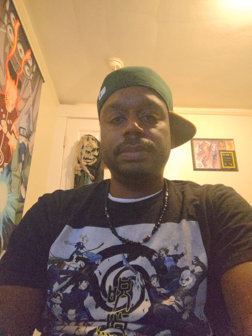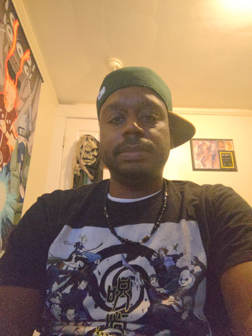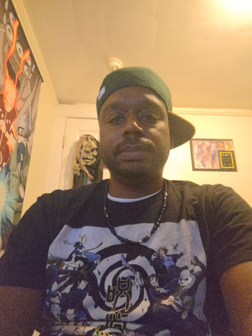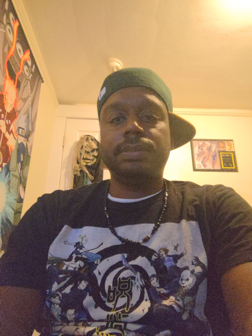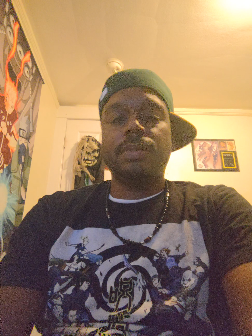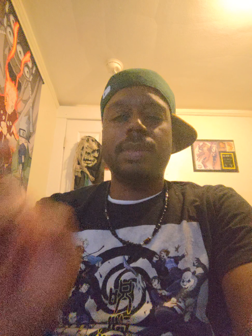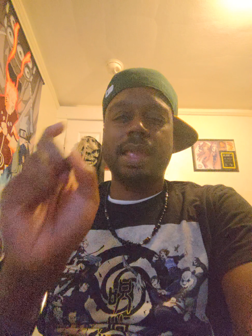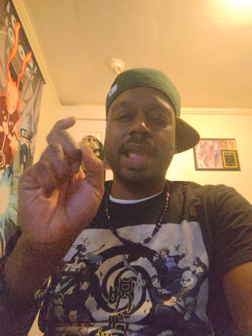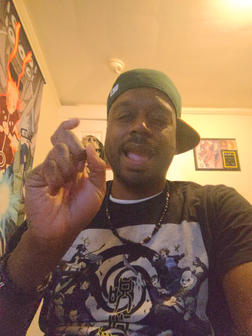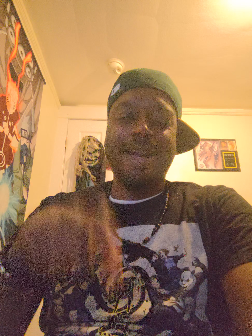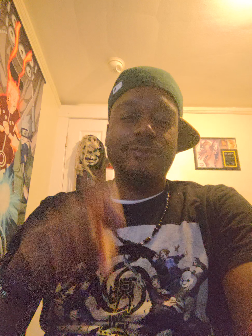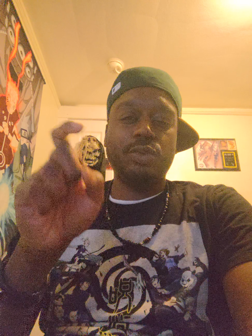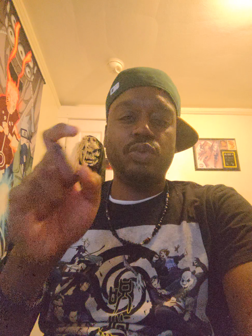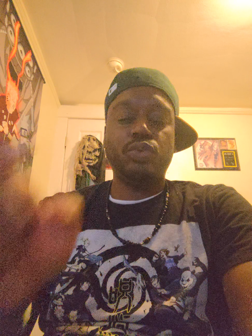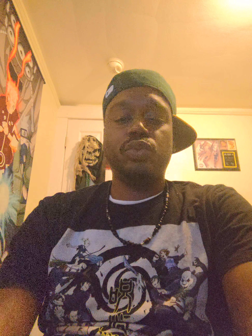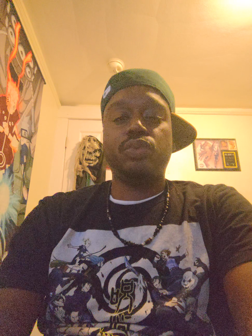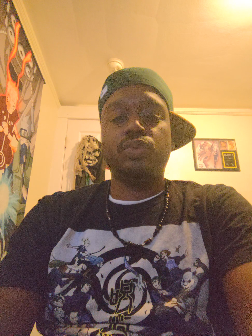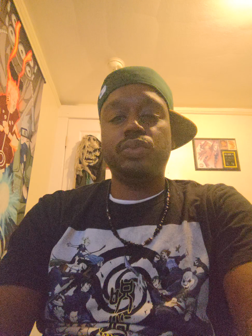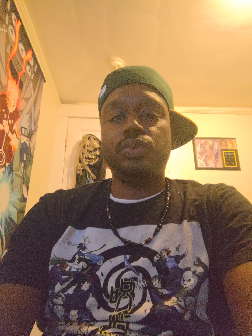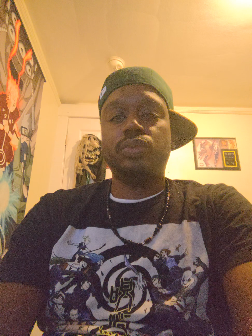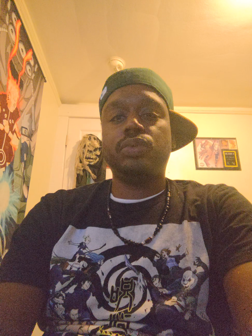have to